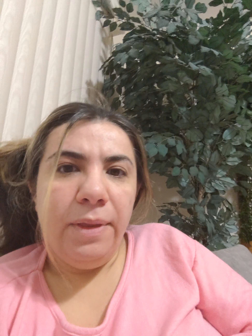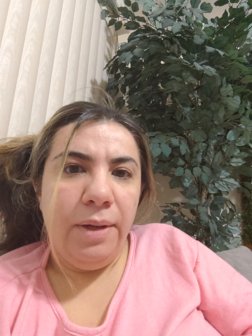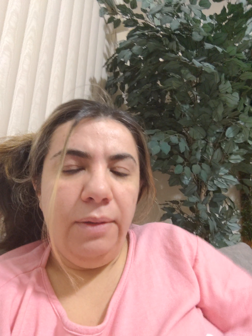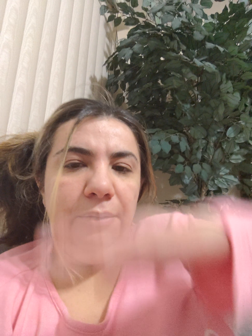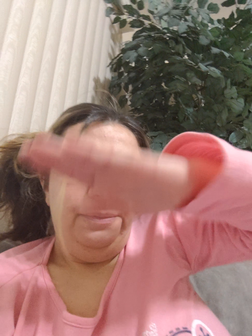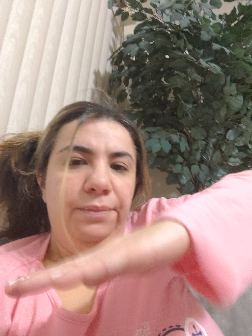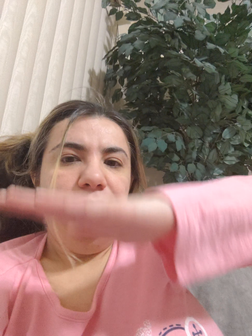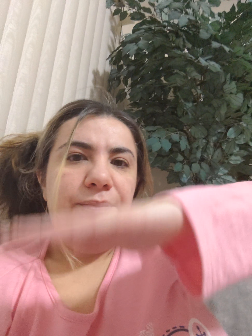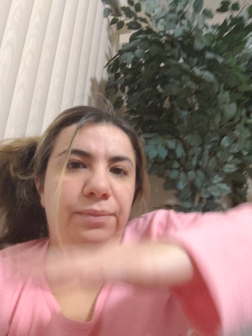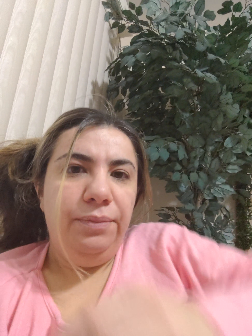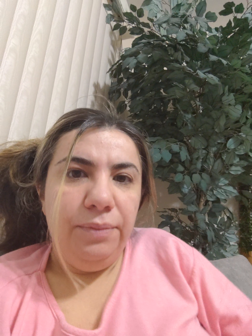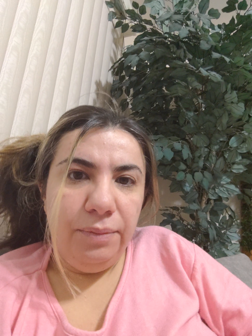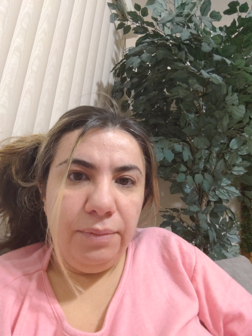table